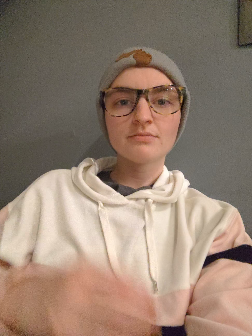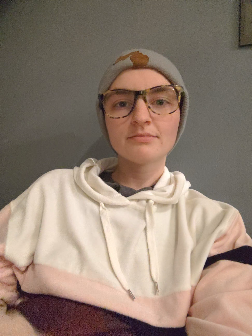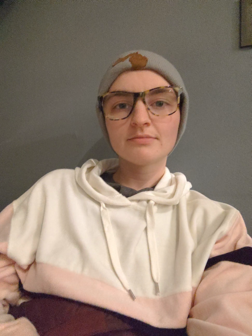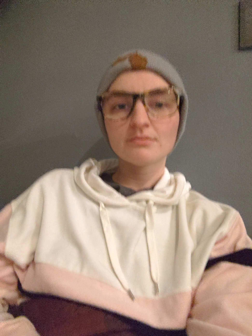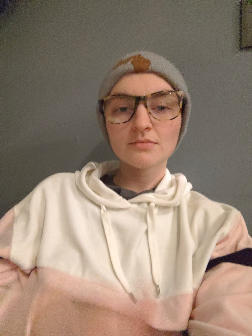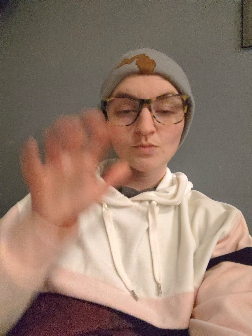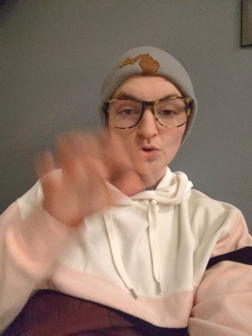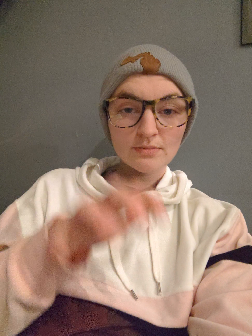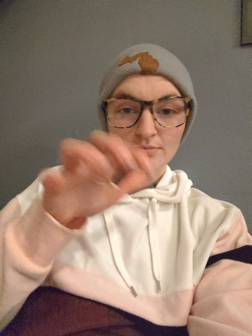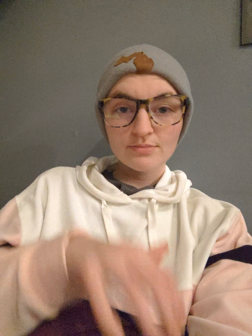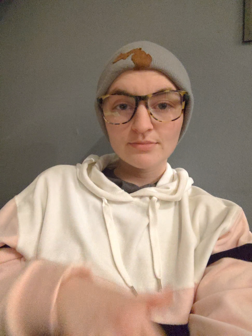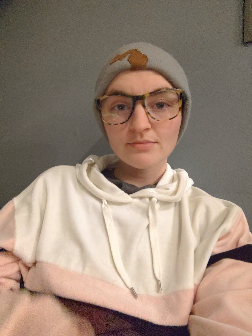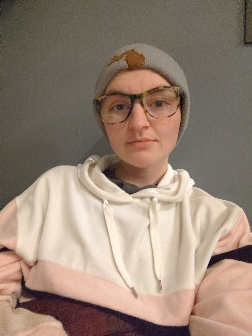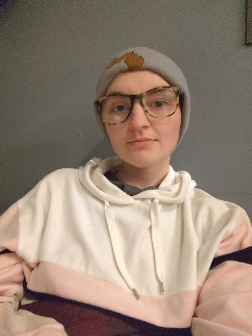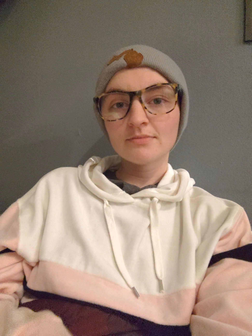alligator